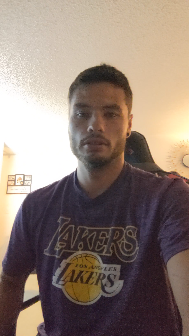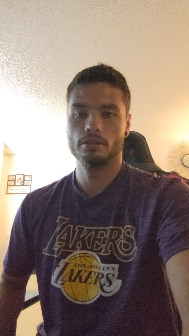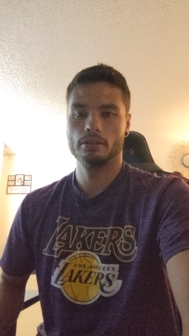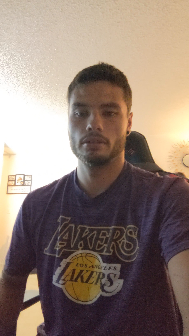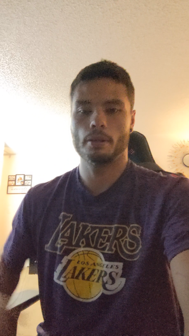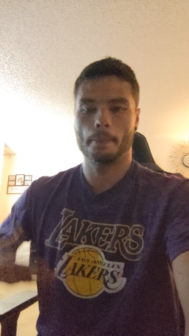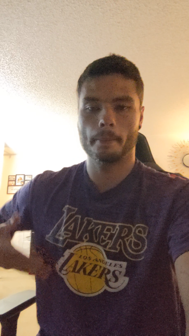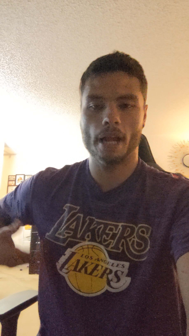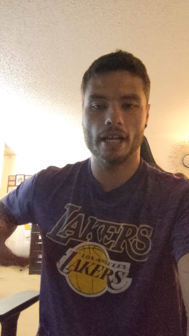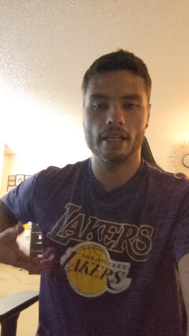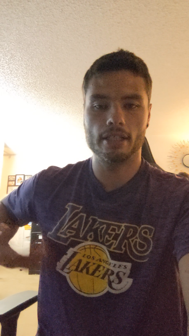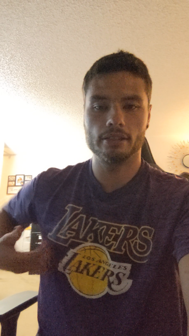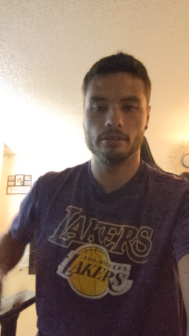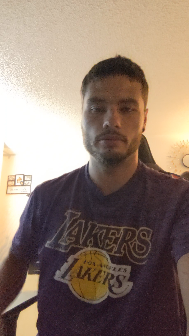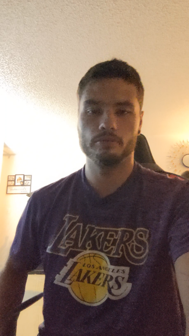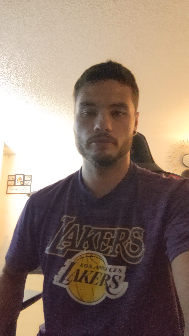monkey